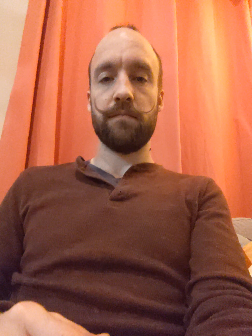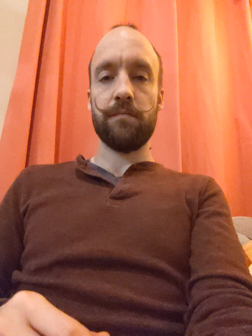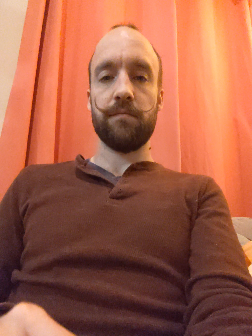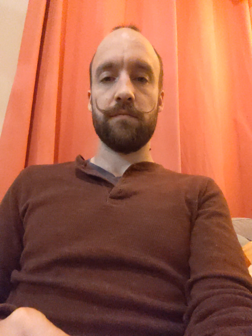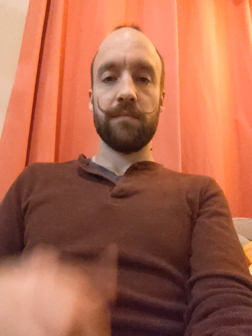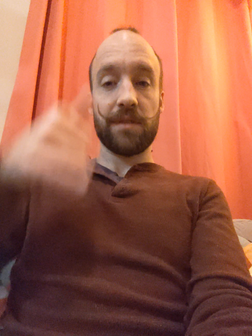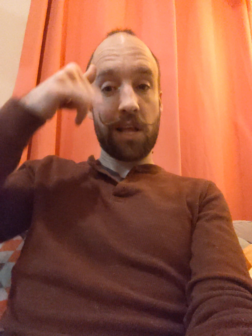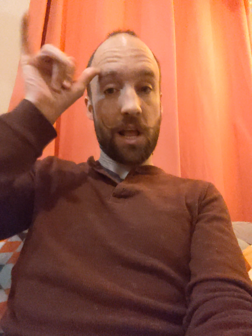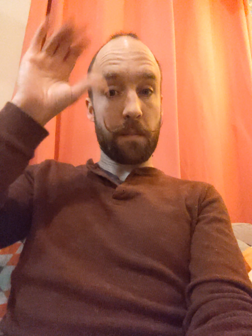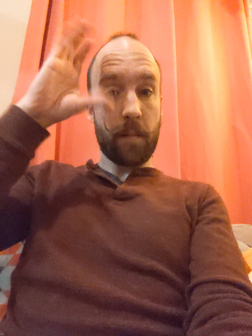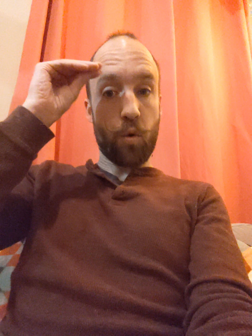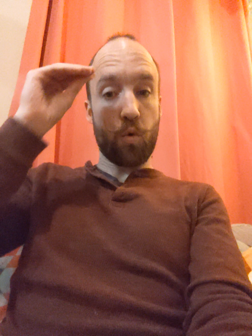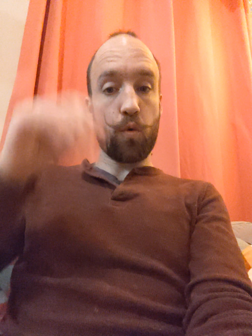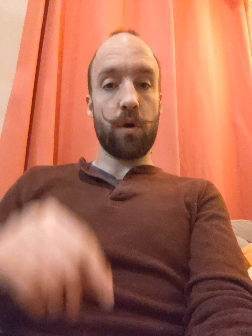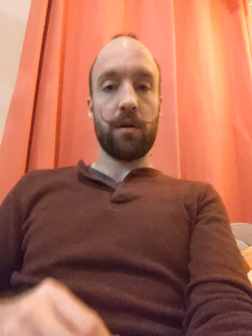cowboy